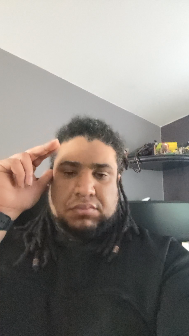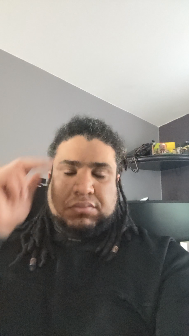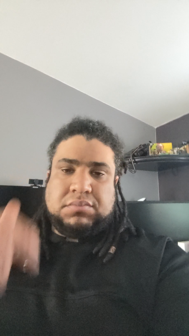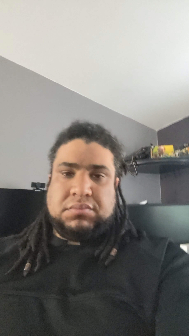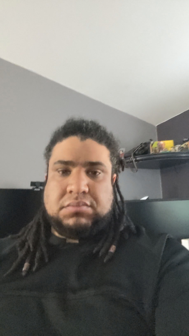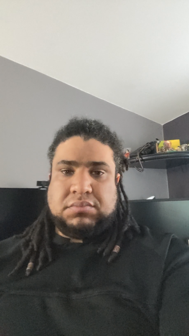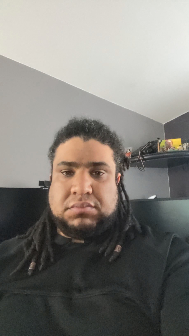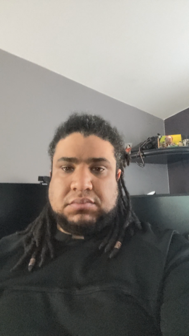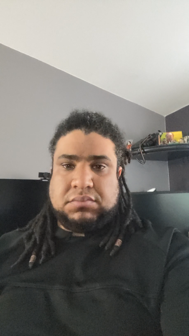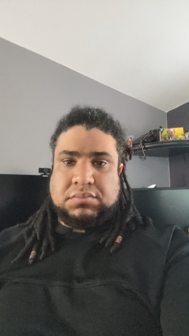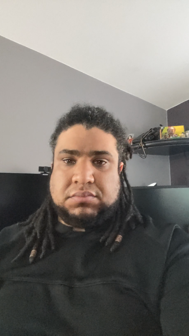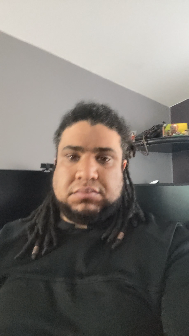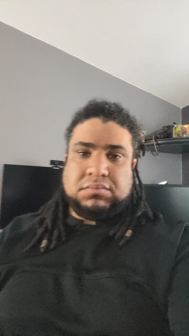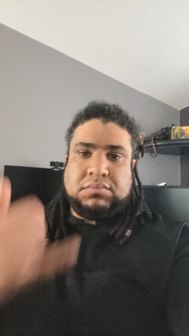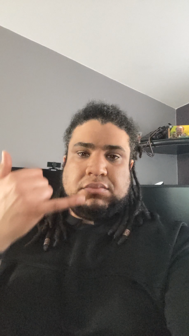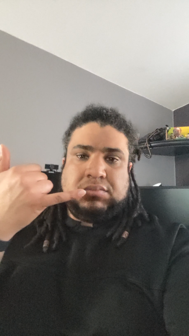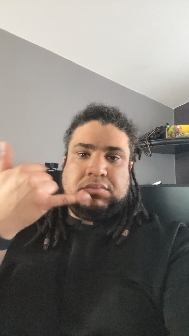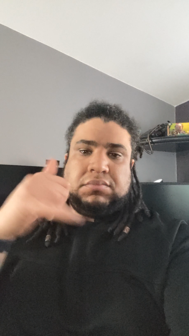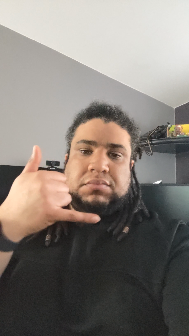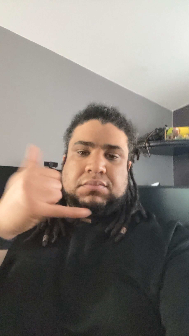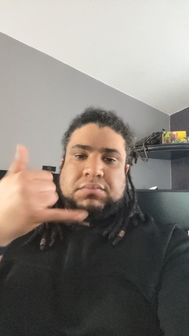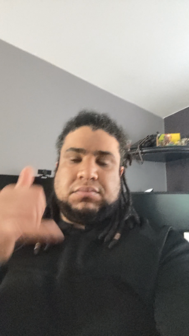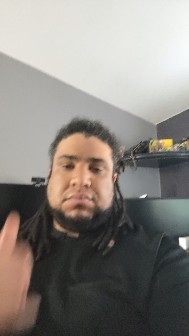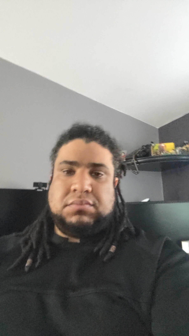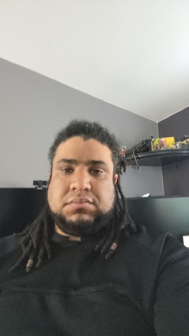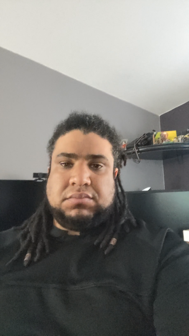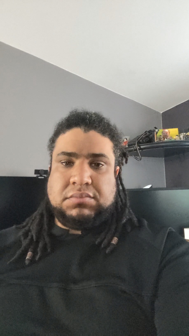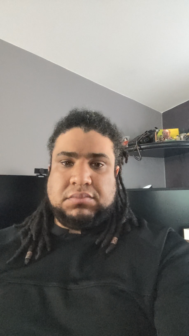play